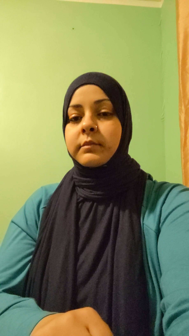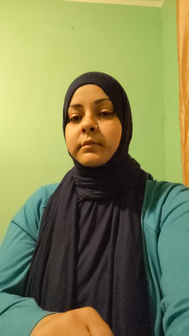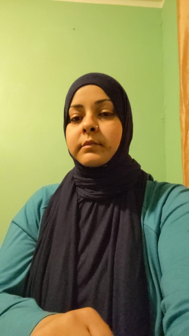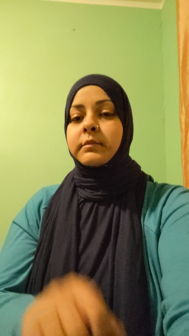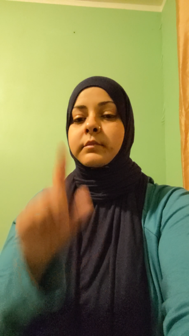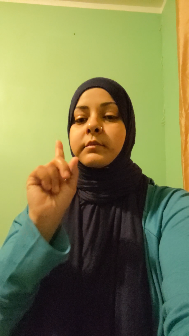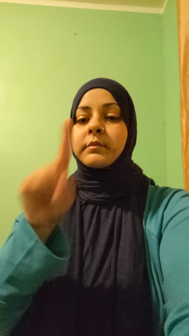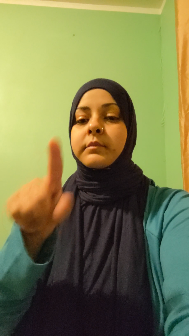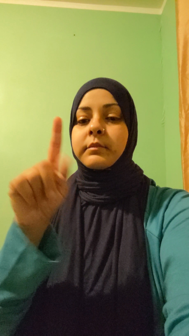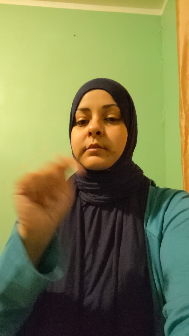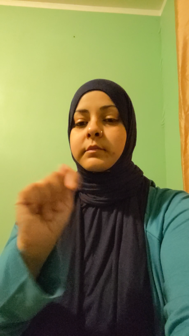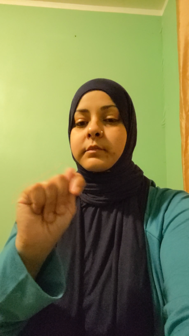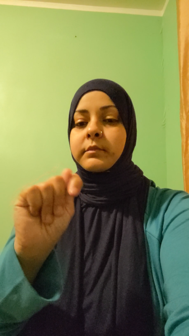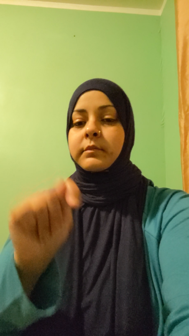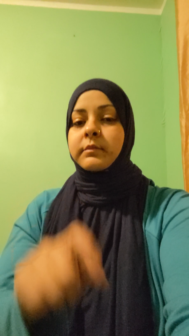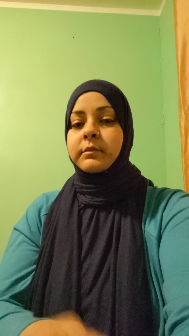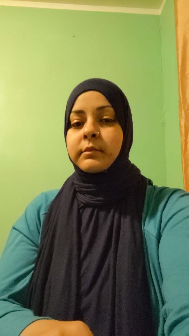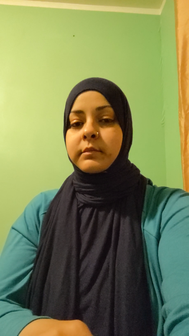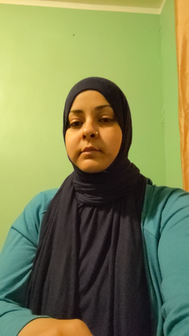go potty